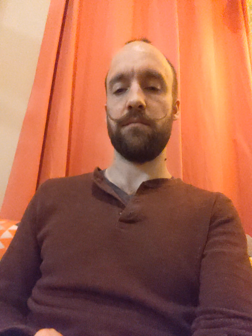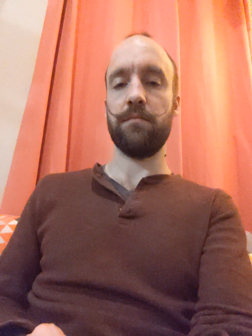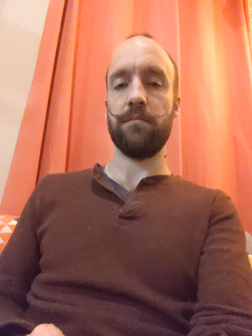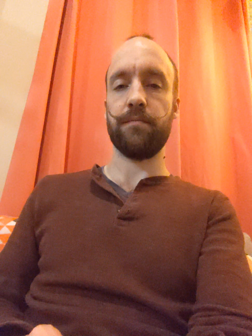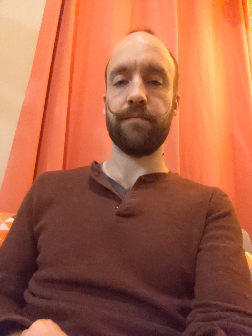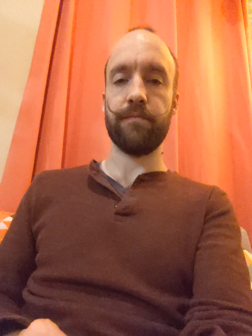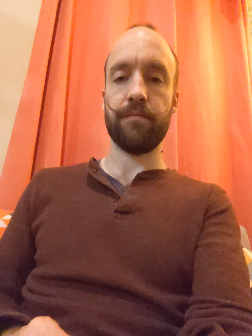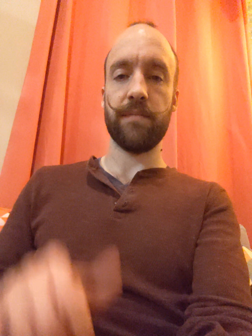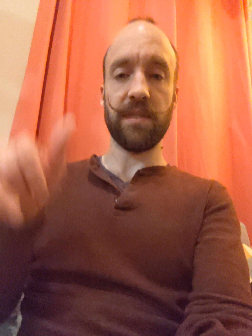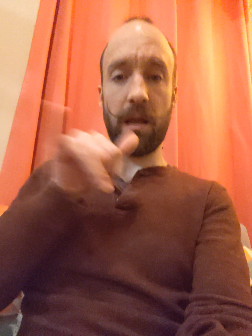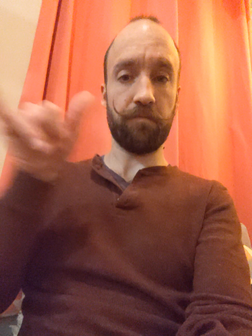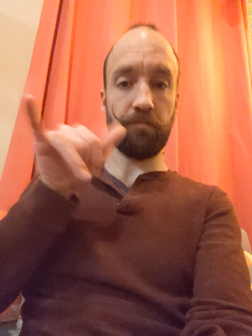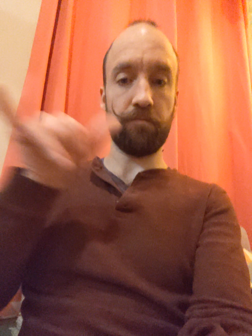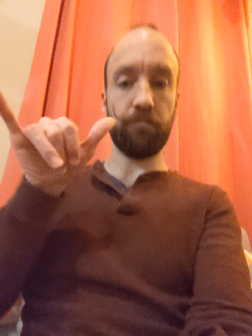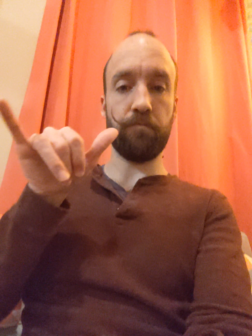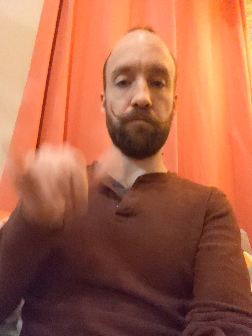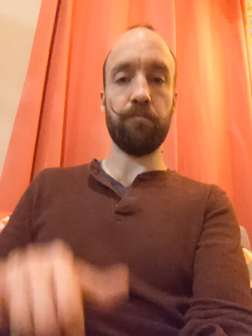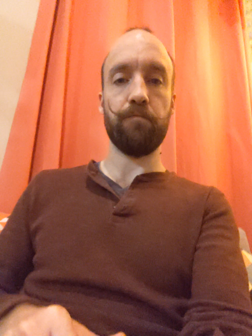same